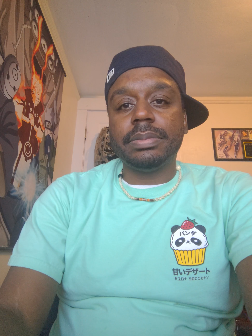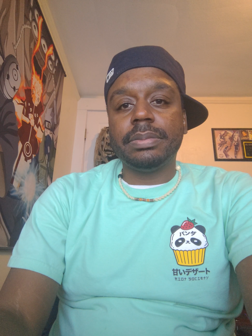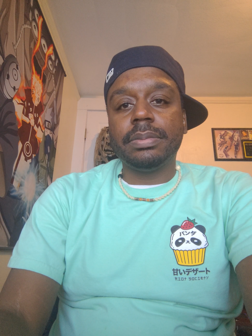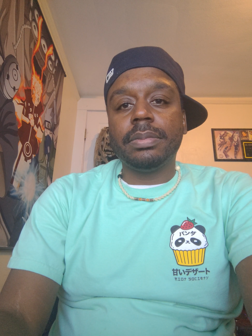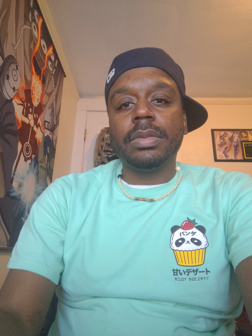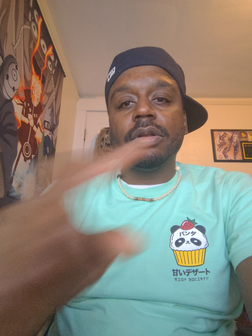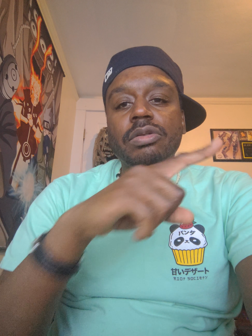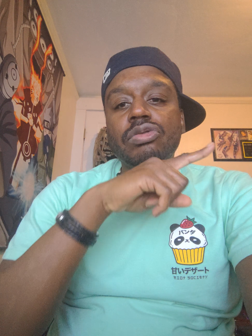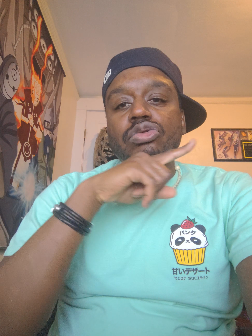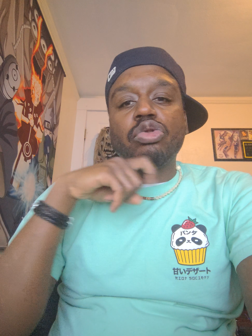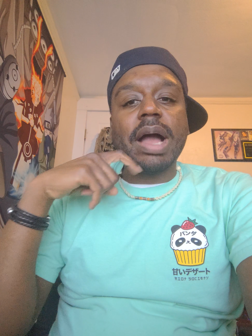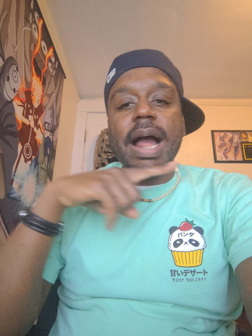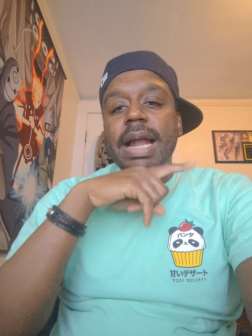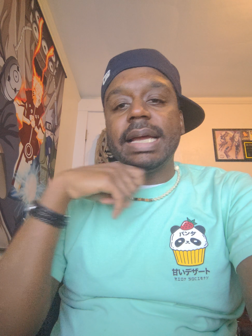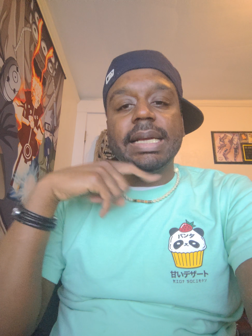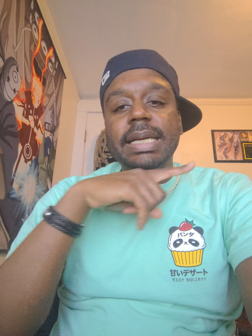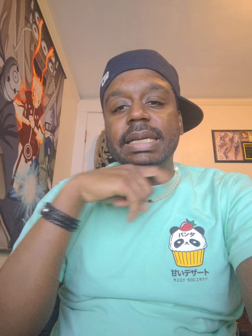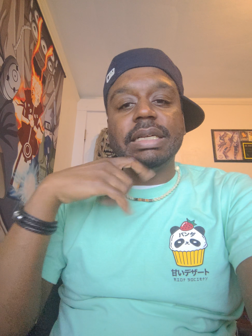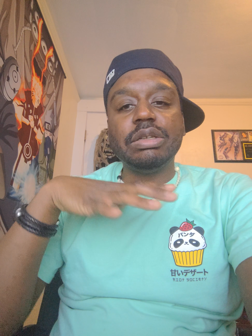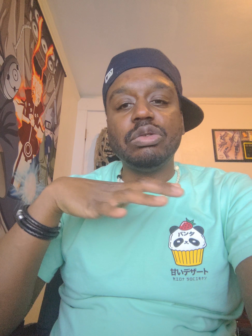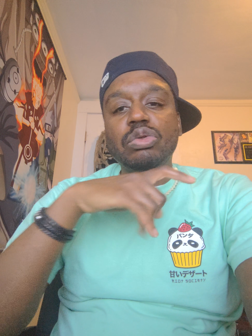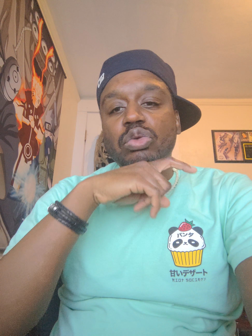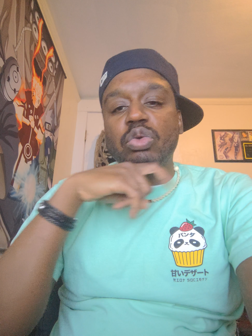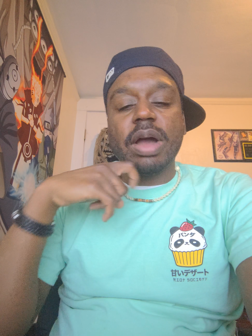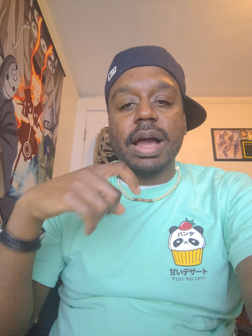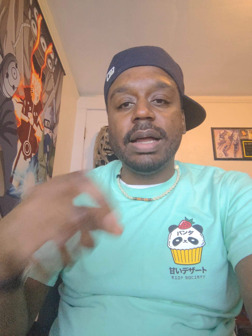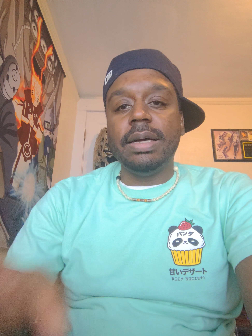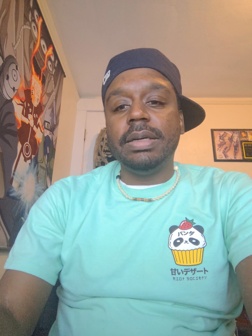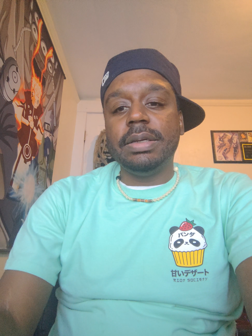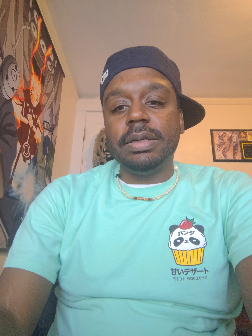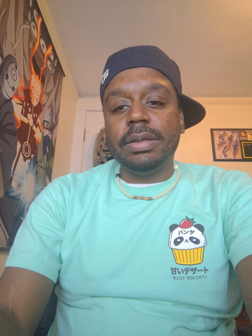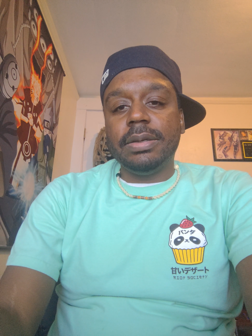dryer